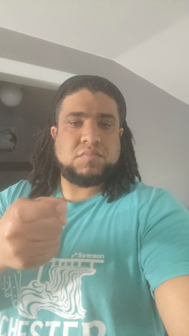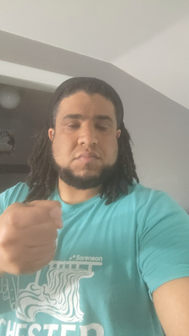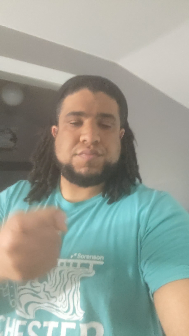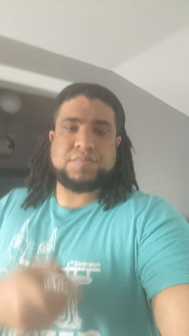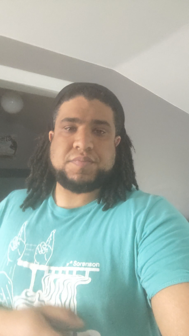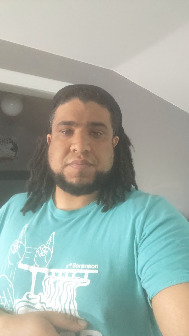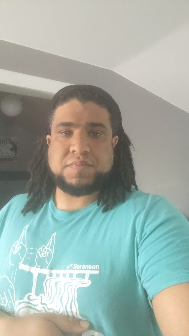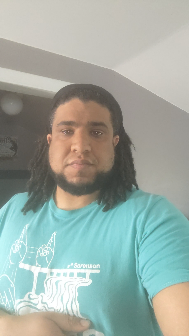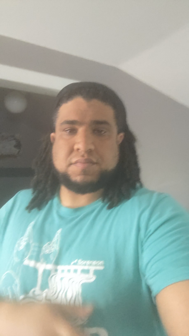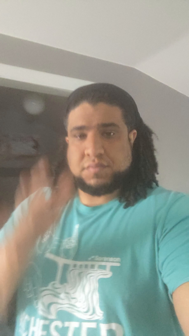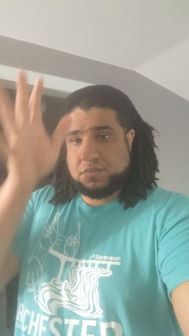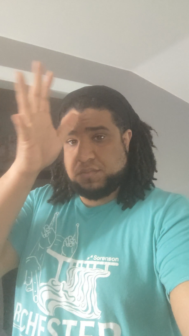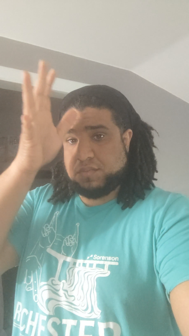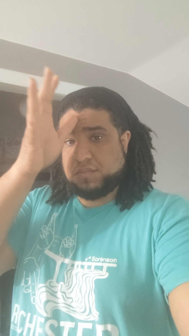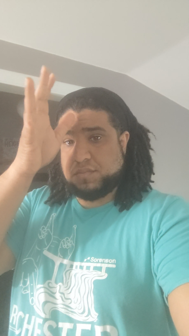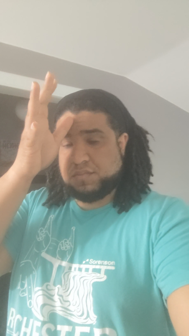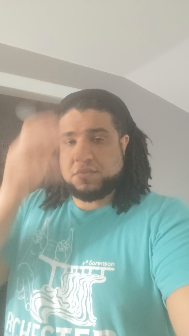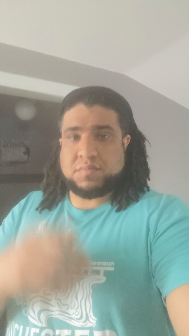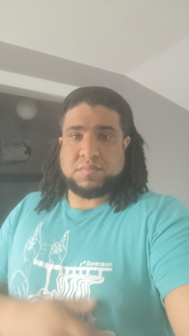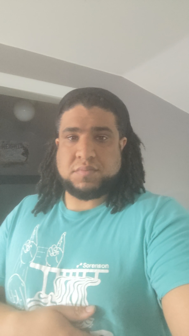daddy